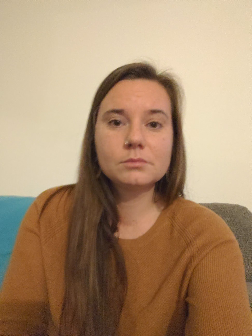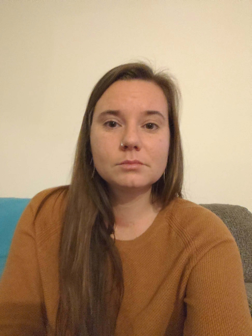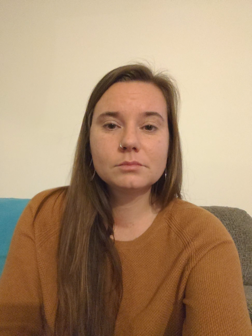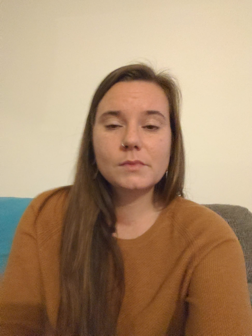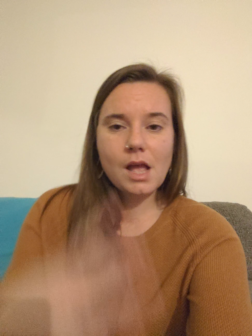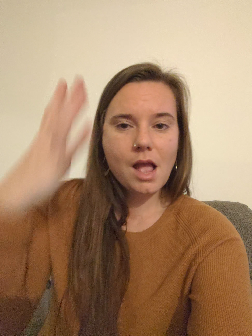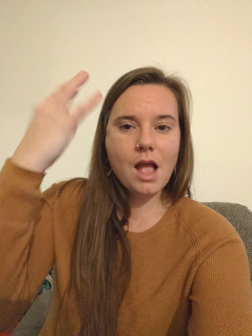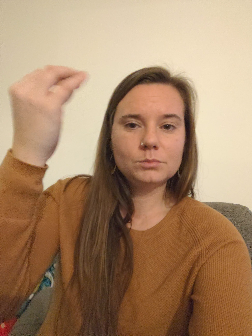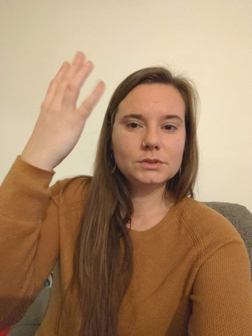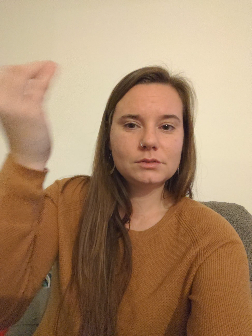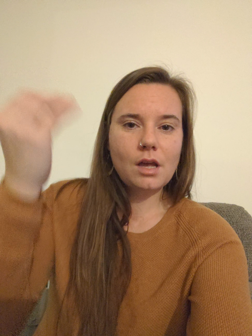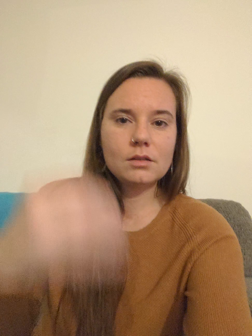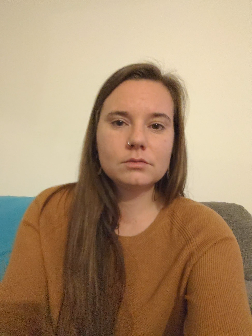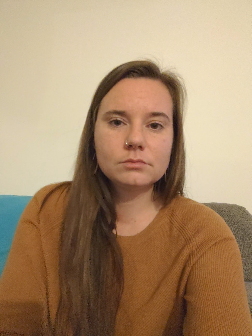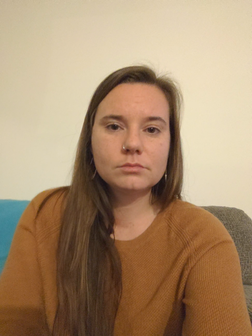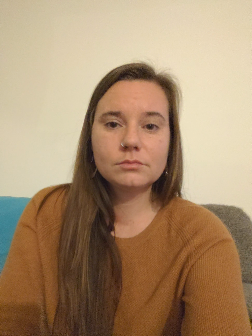outside